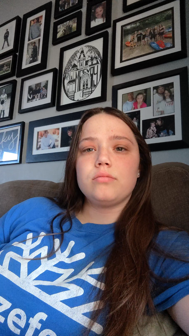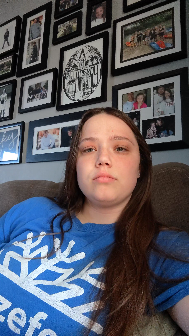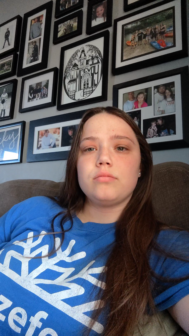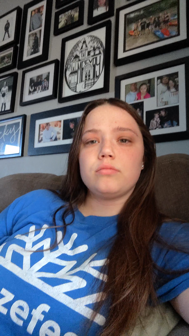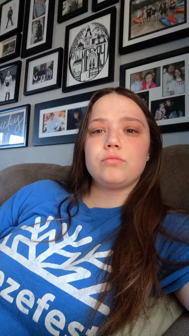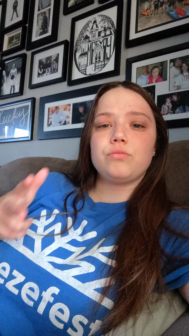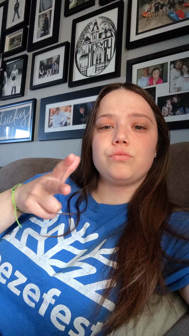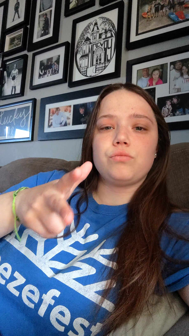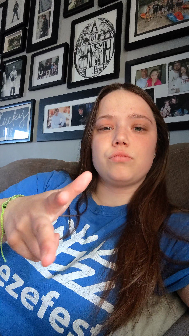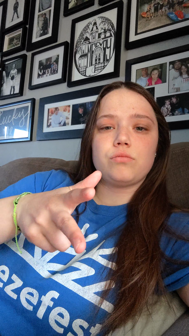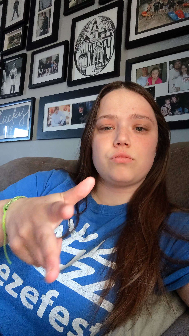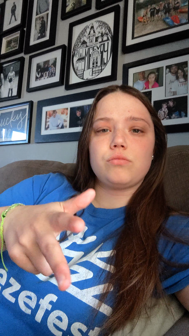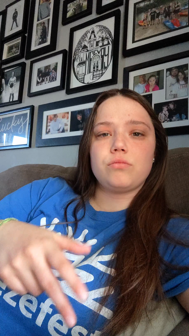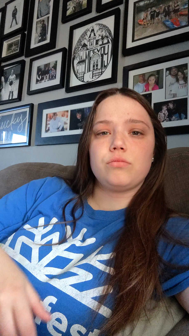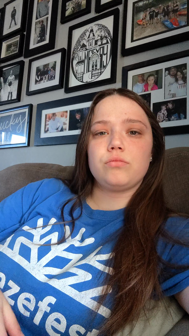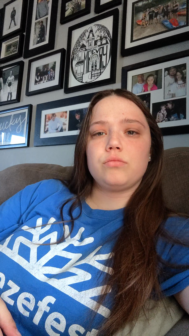garage